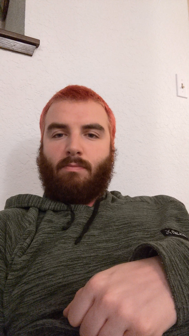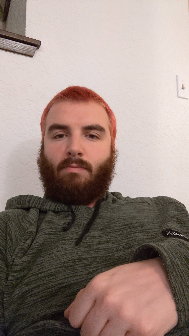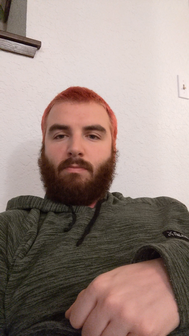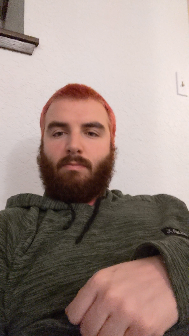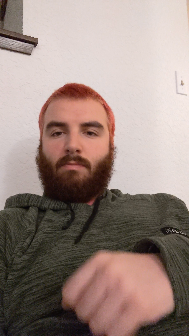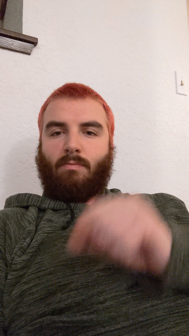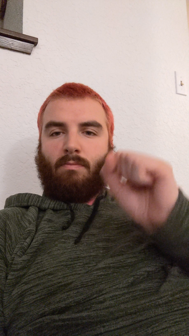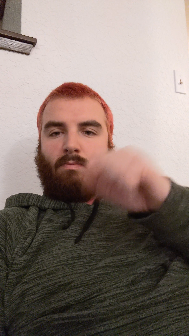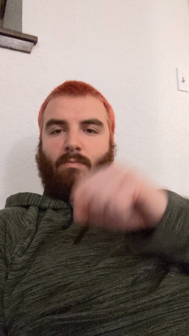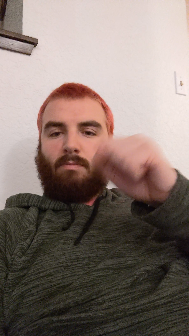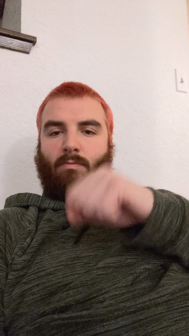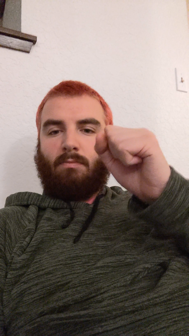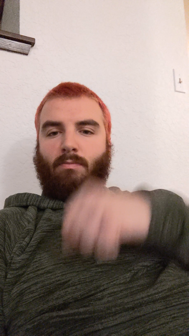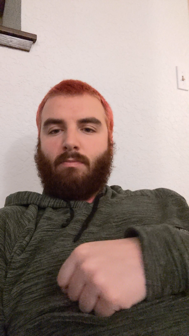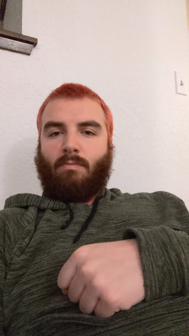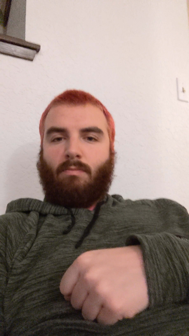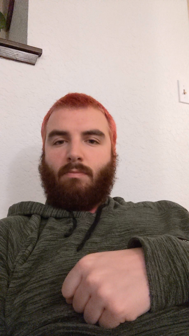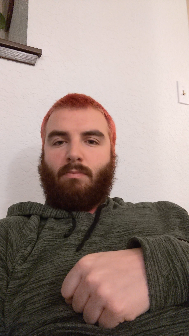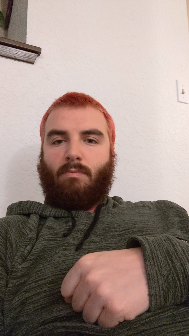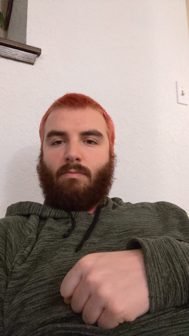rock